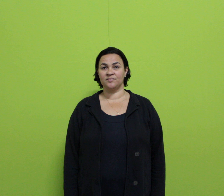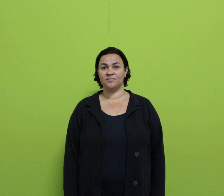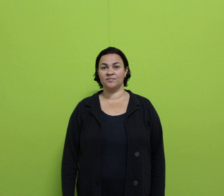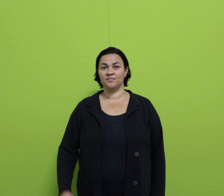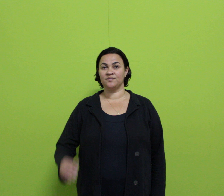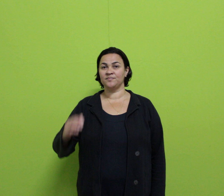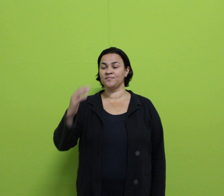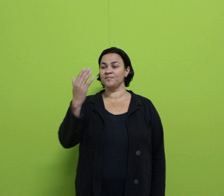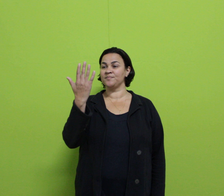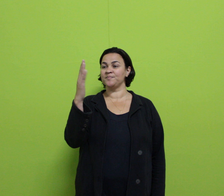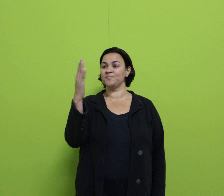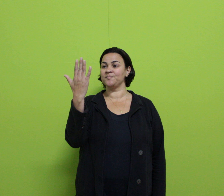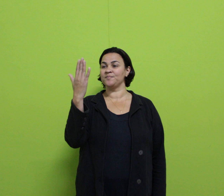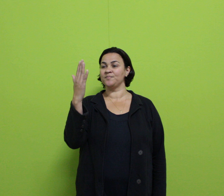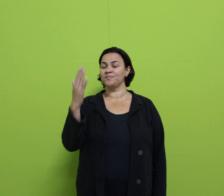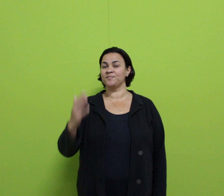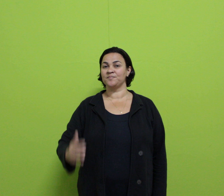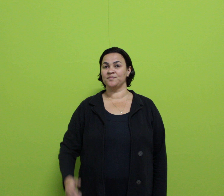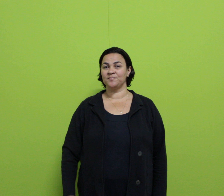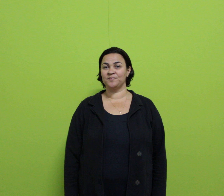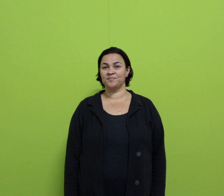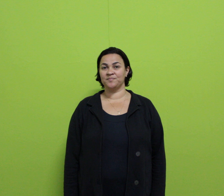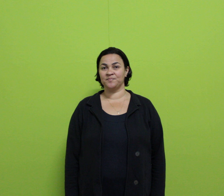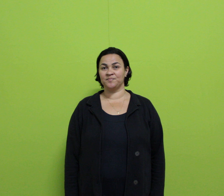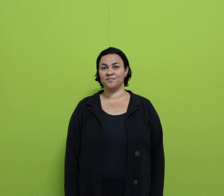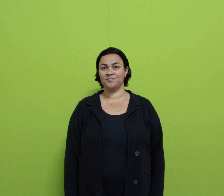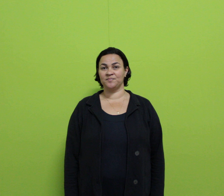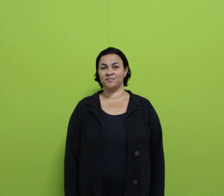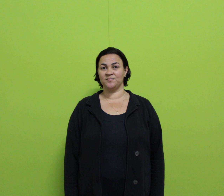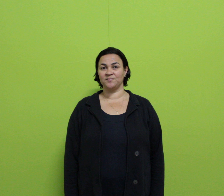espelho